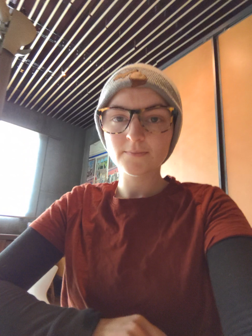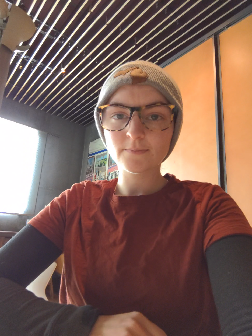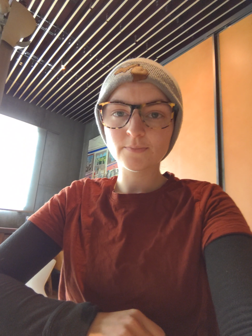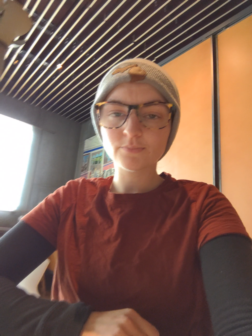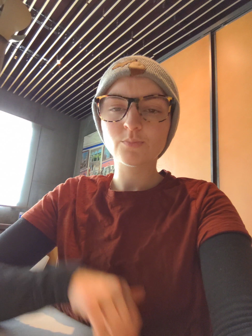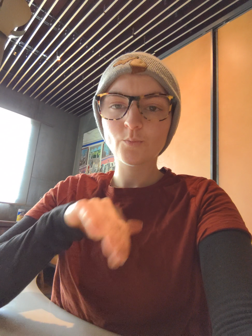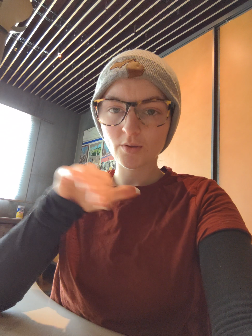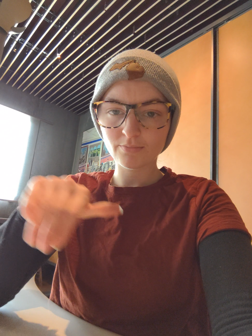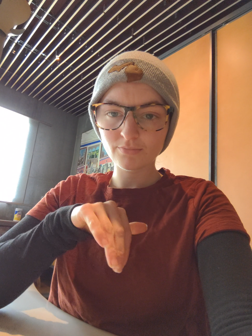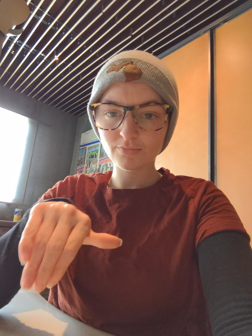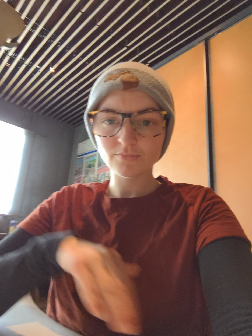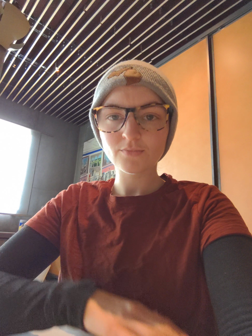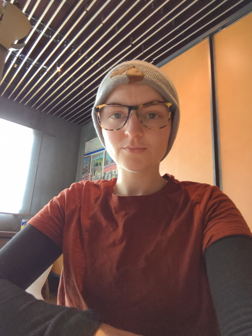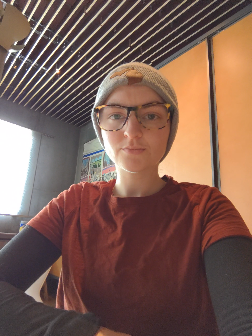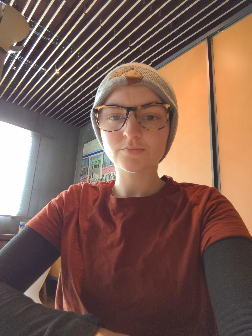pool